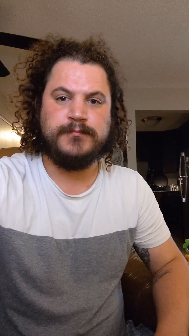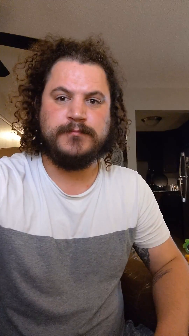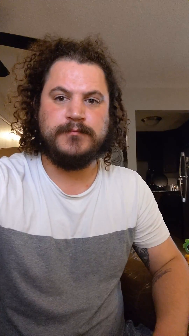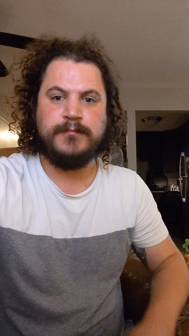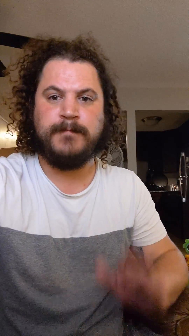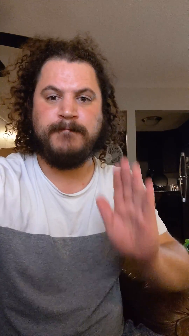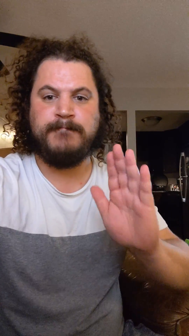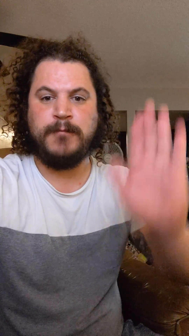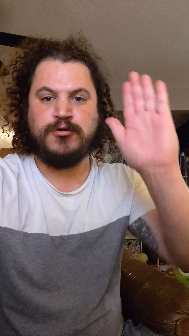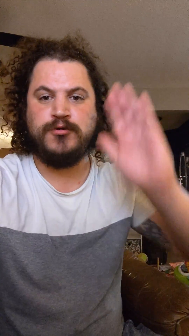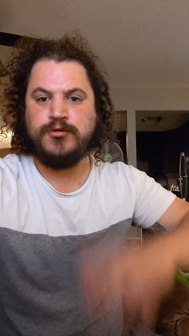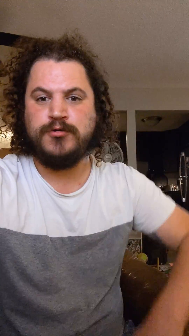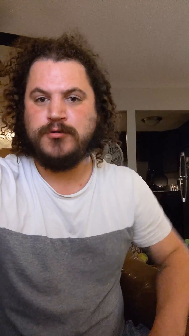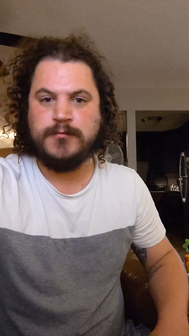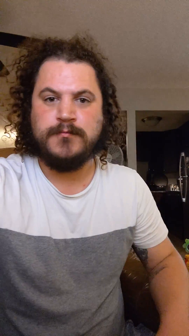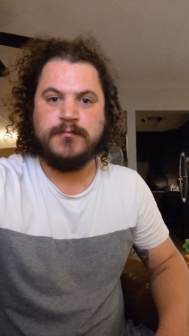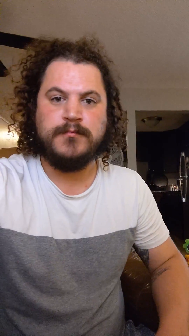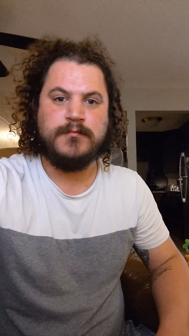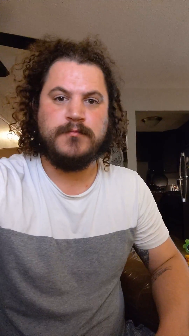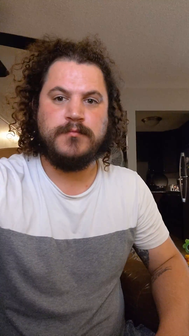push